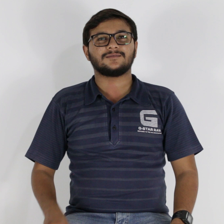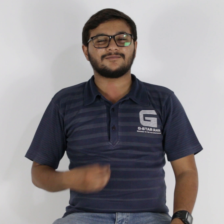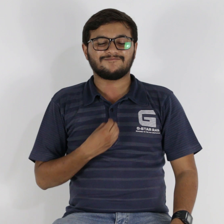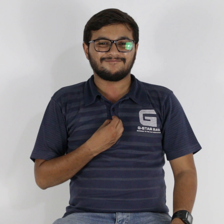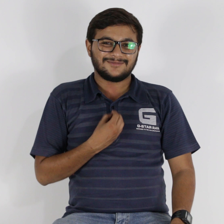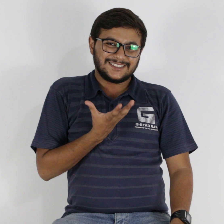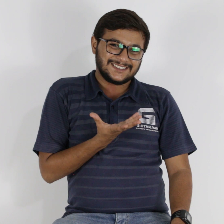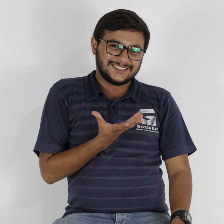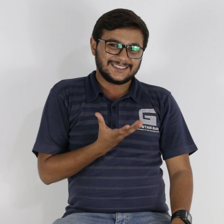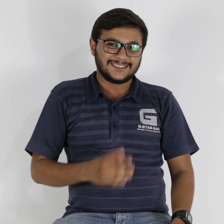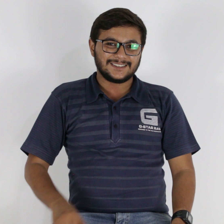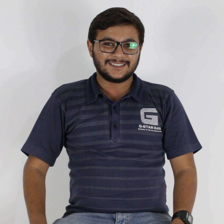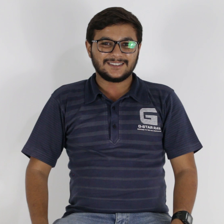glad